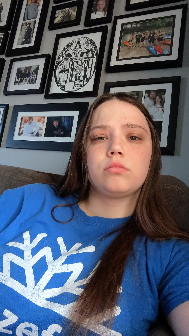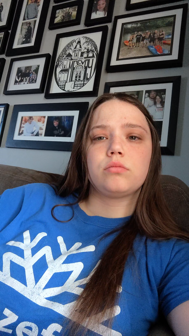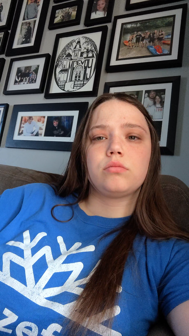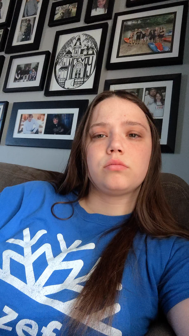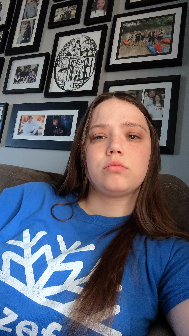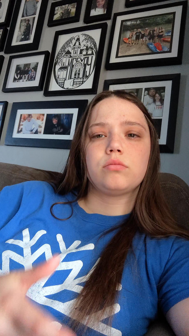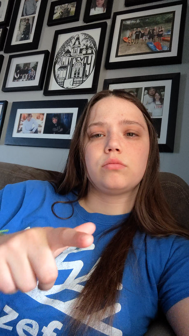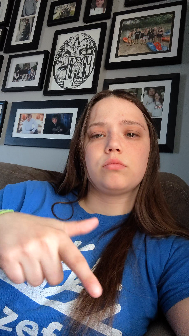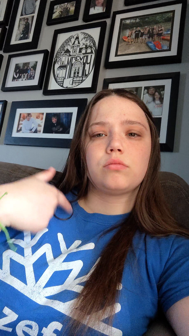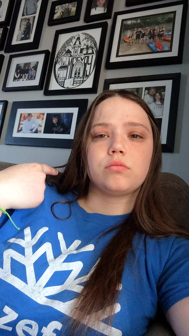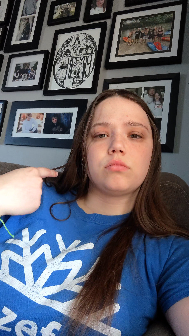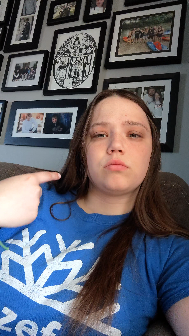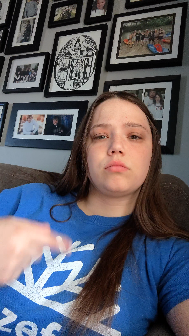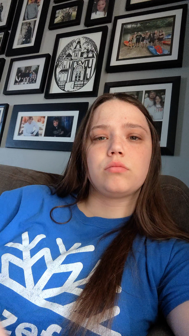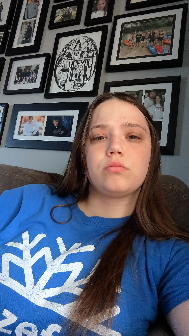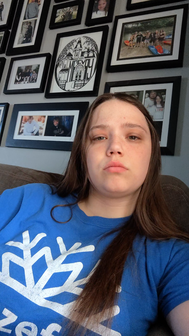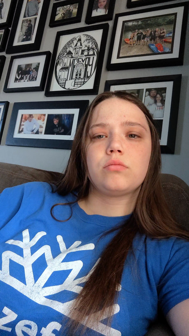long